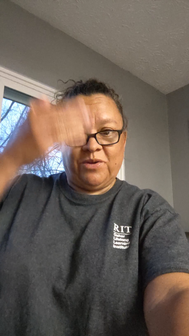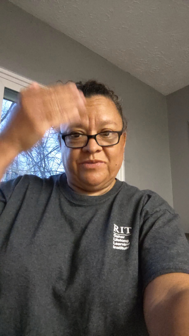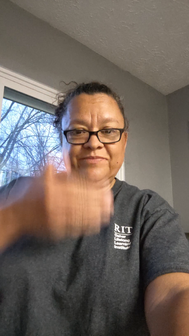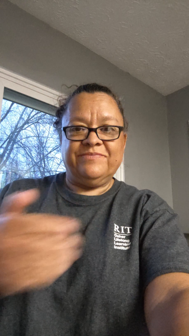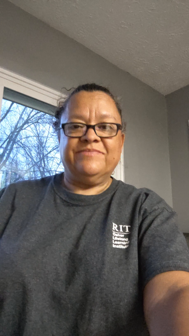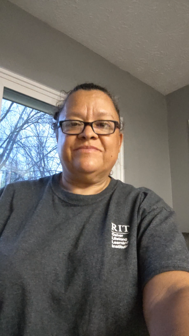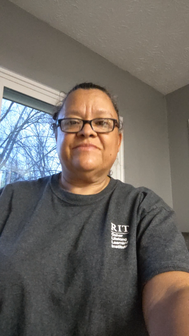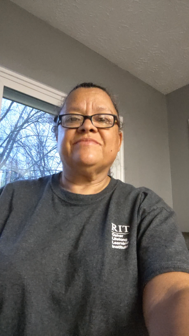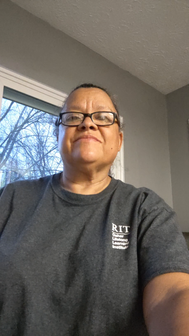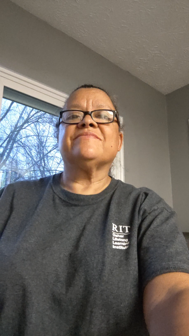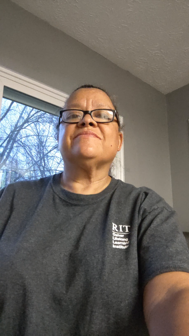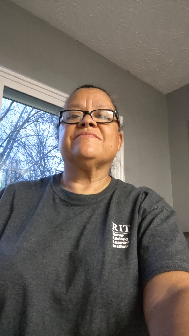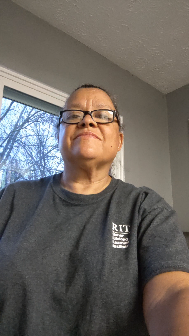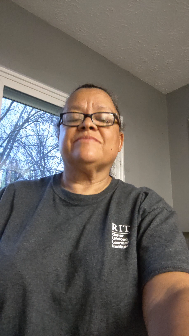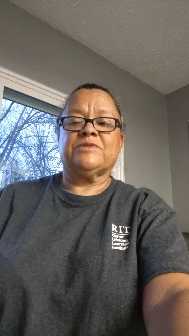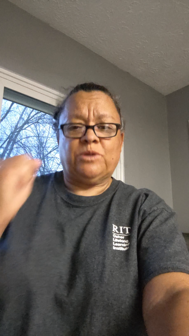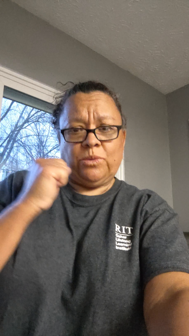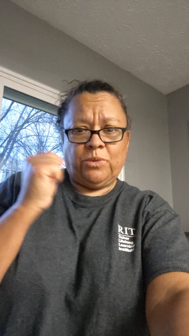cold